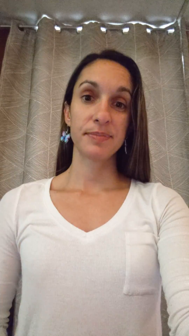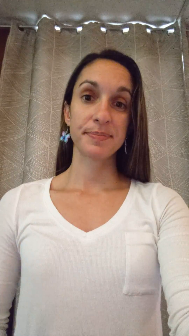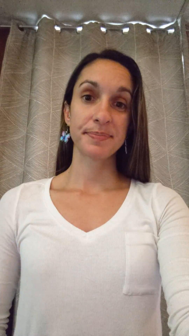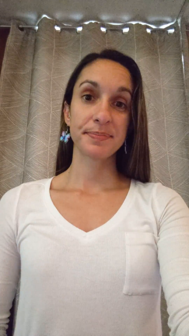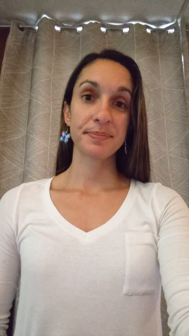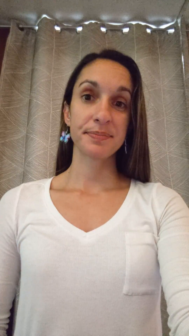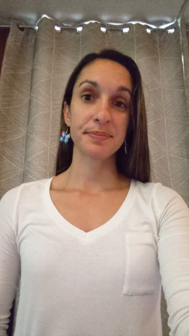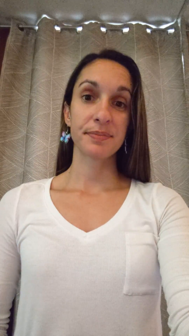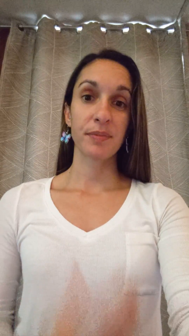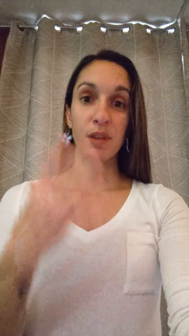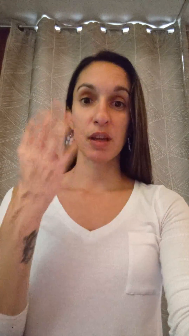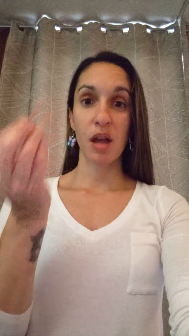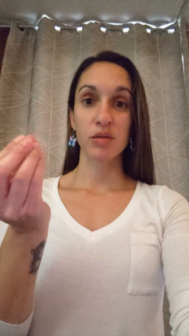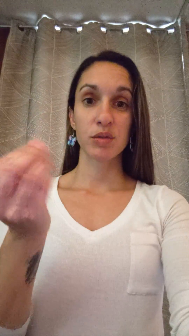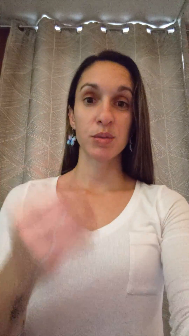got to